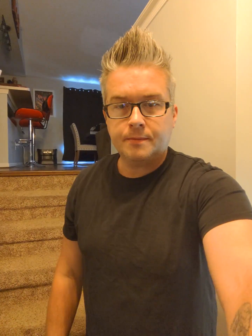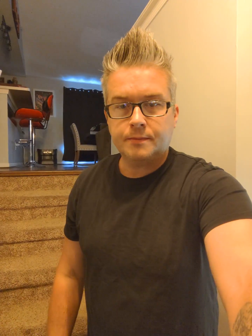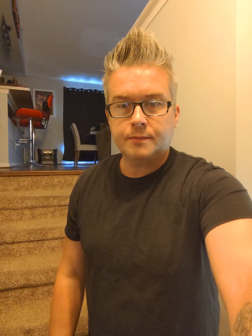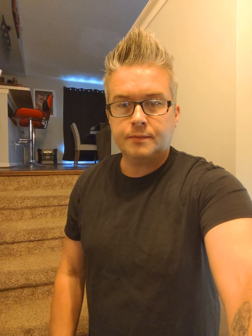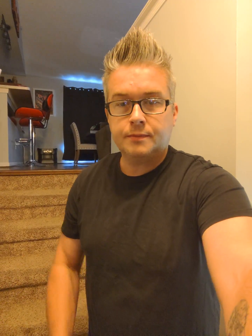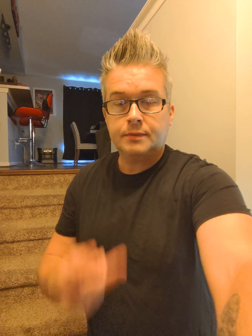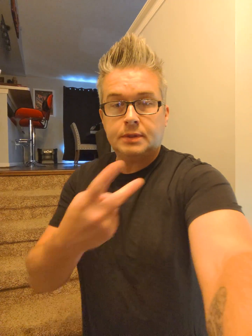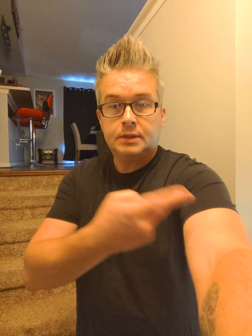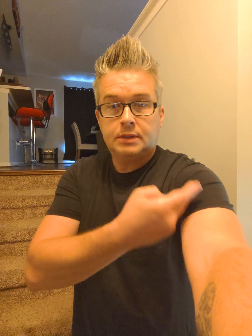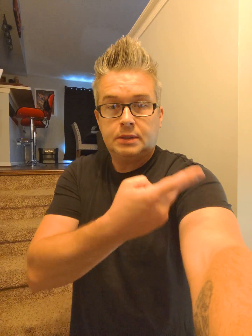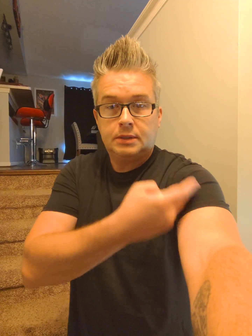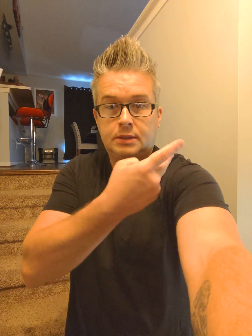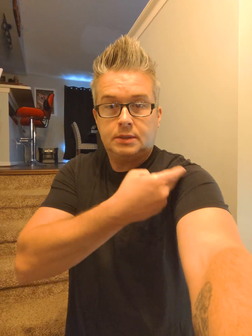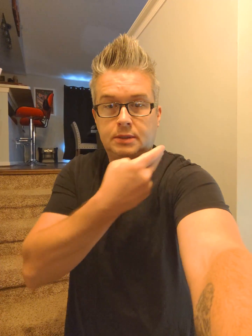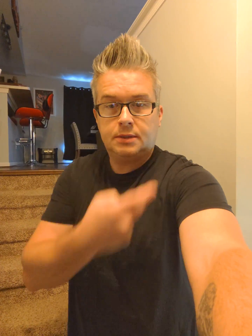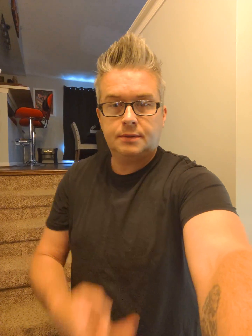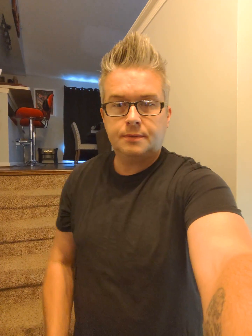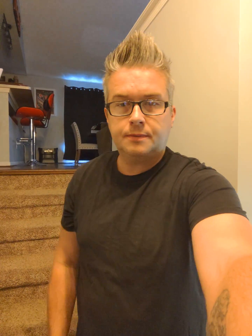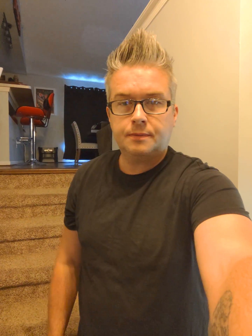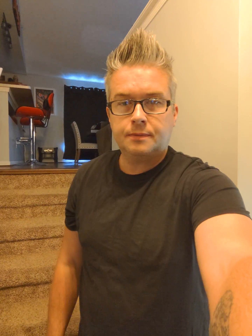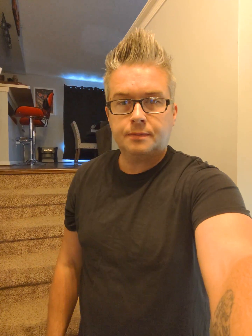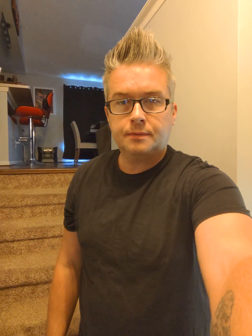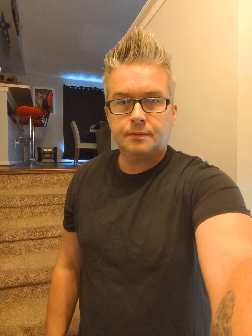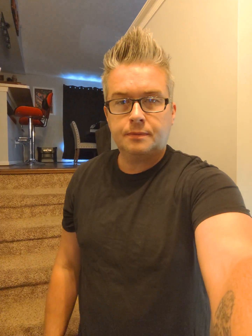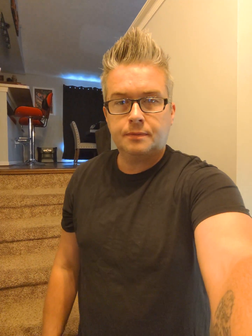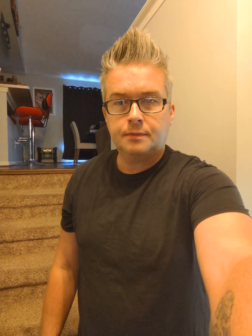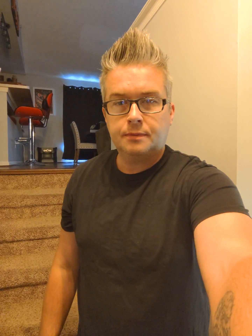sheep